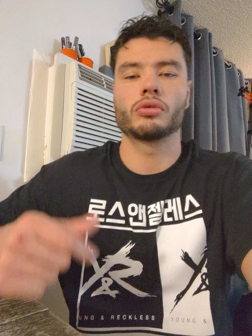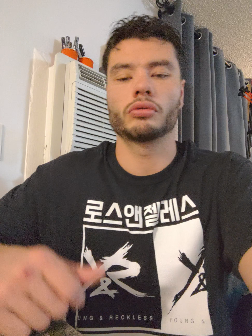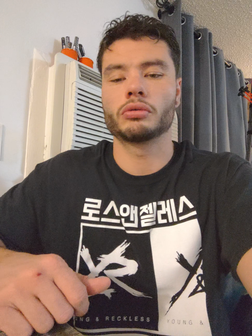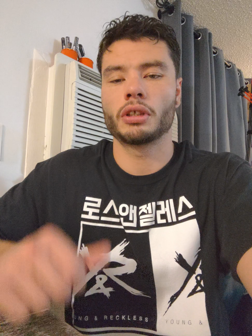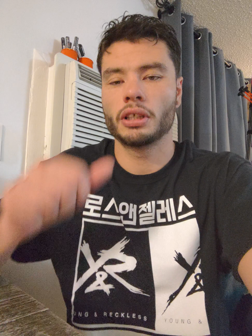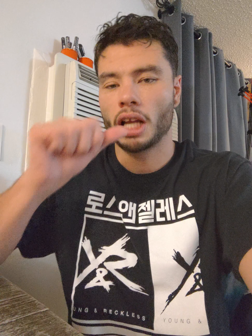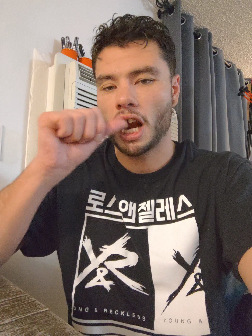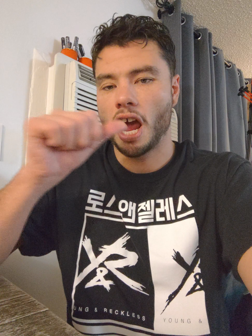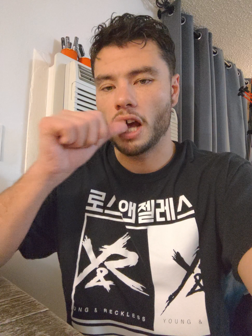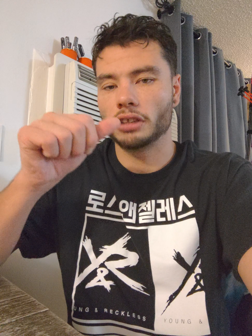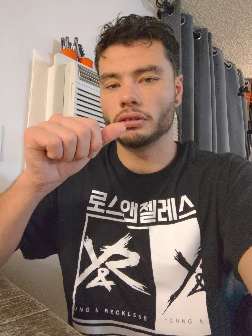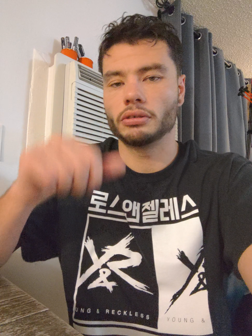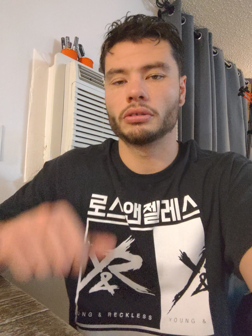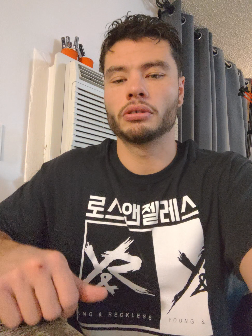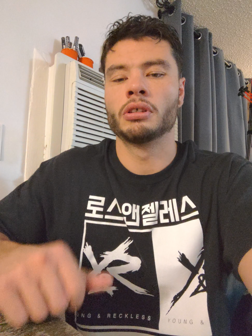nuts